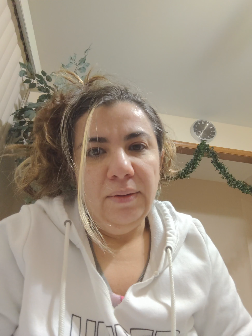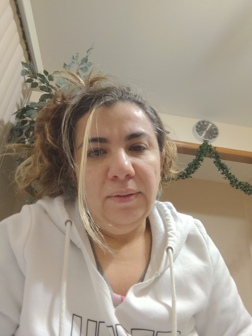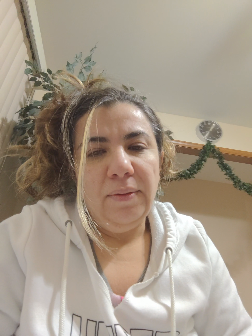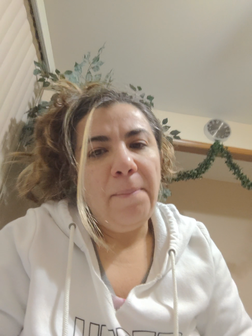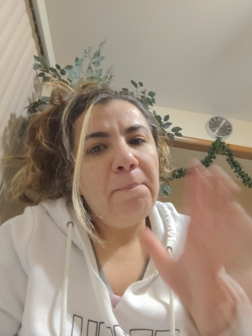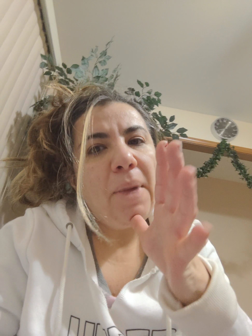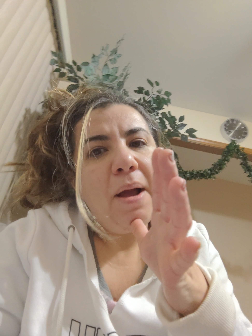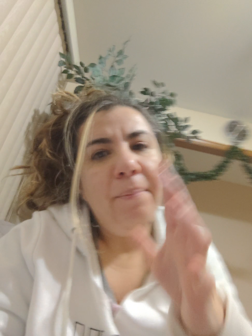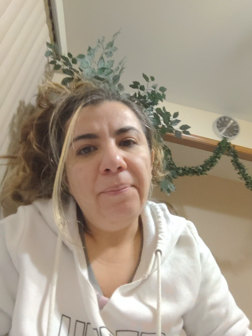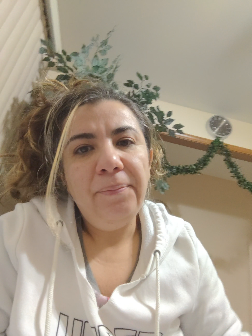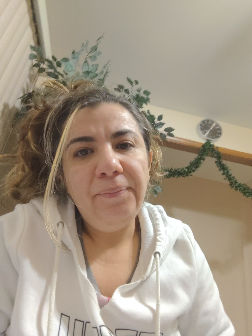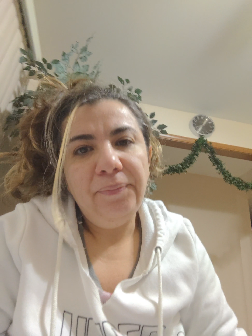mom